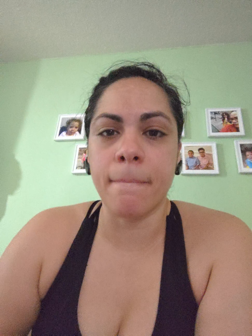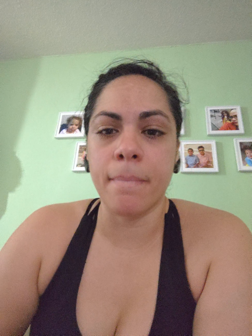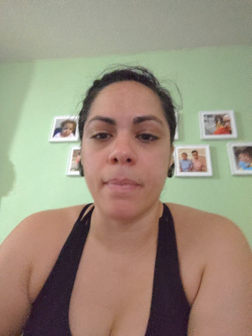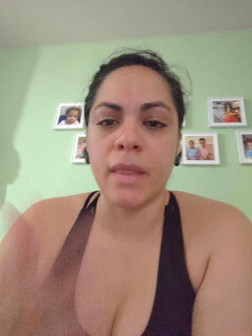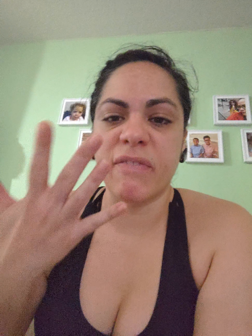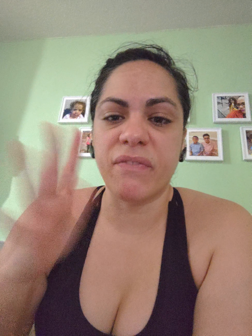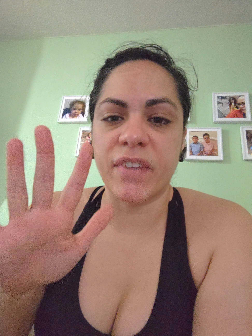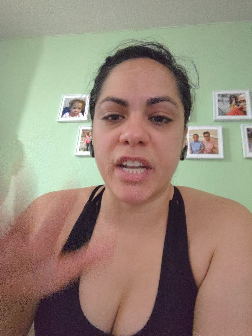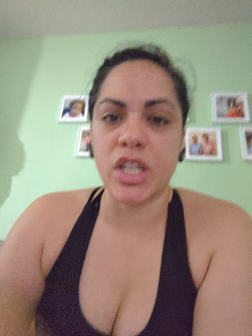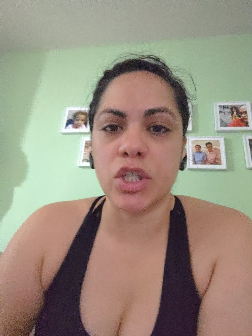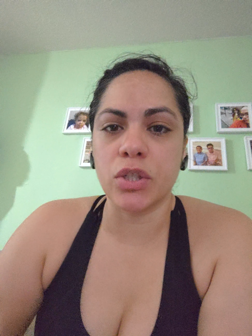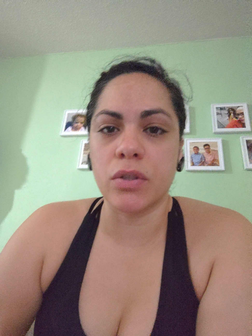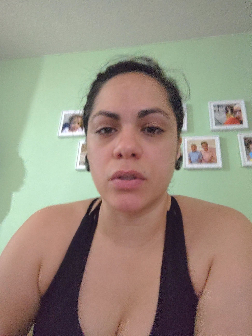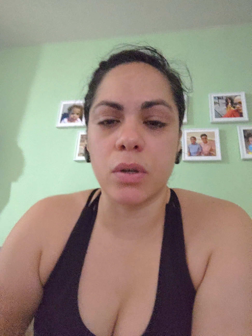finish